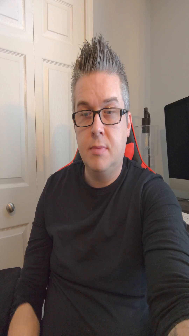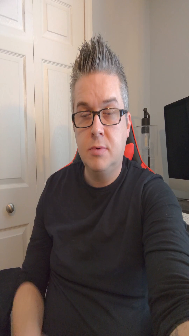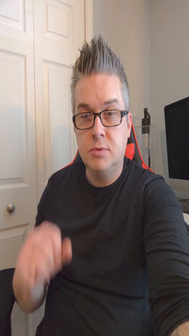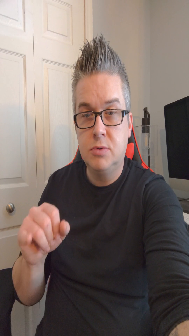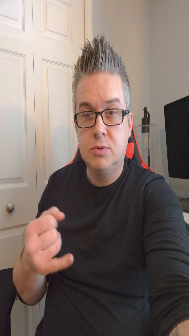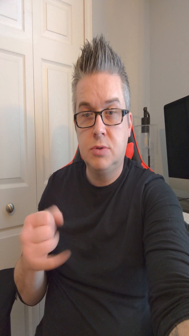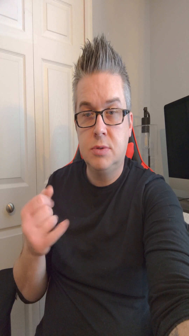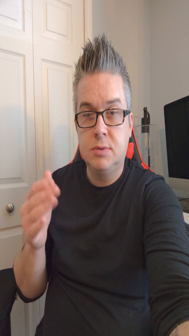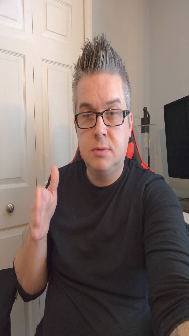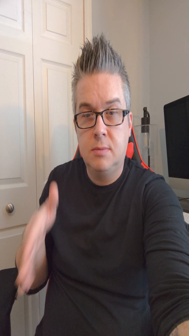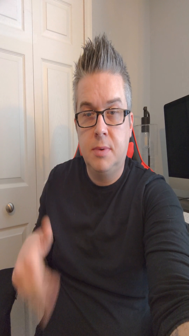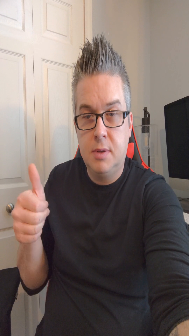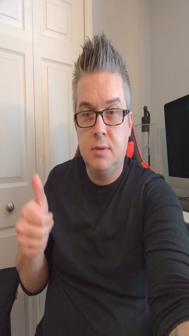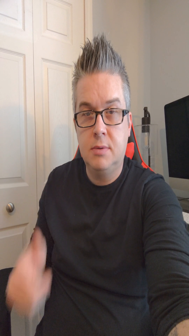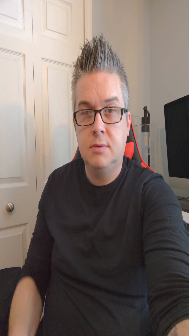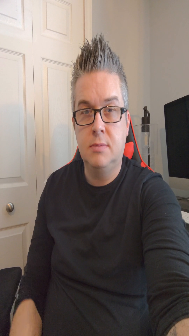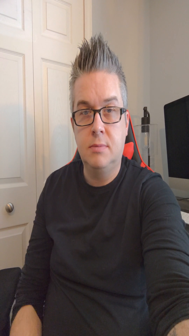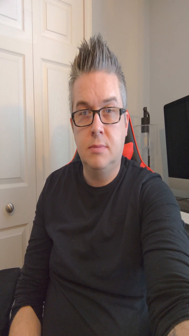jeans